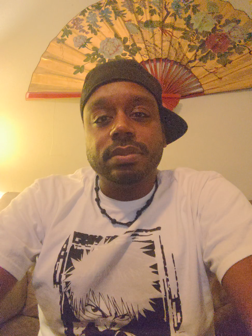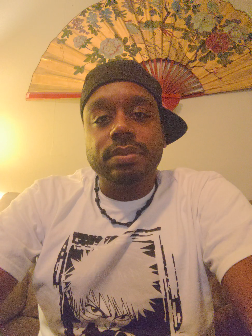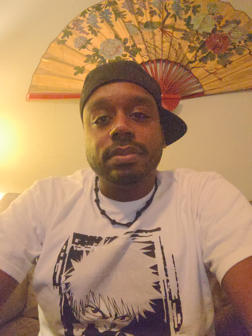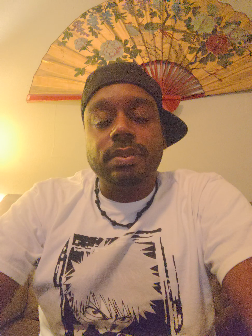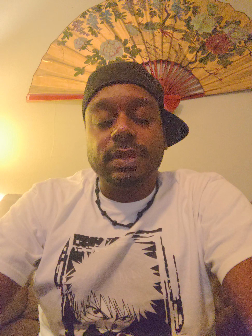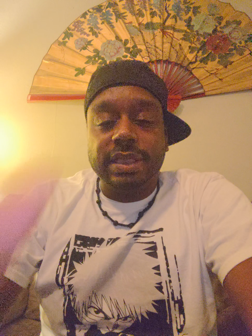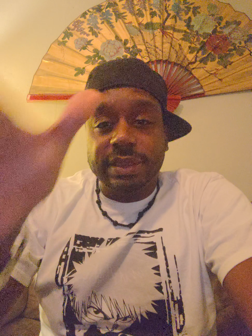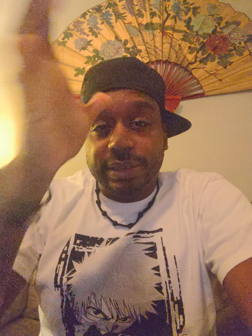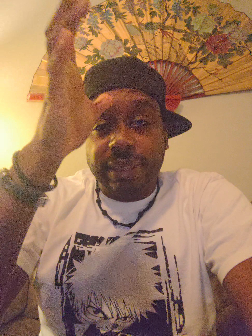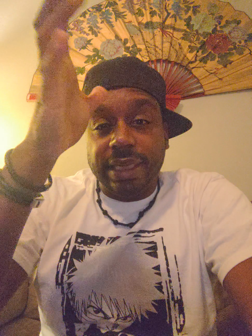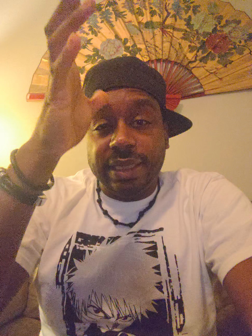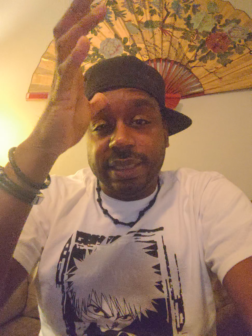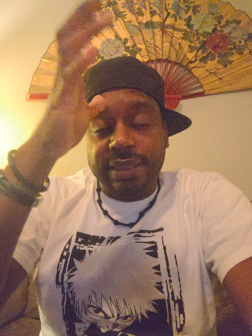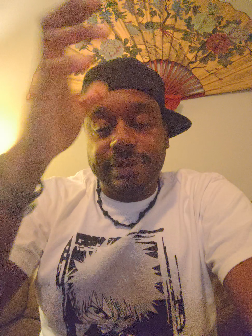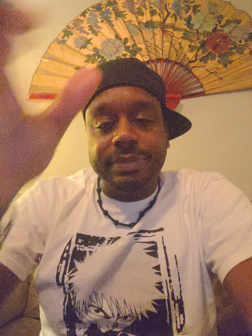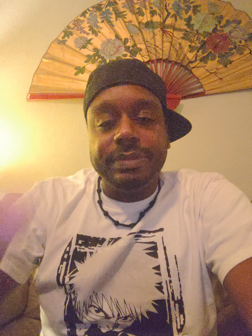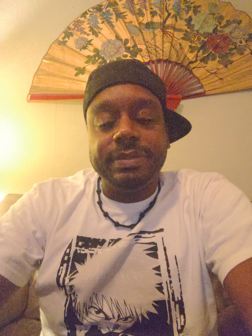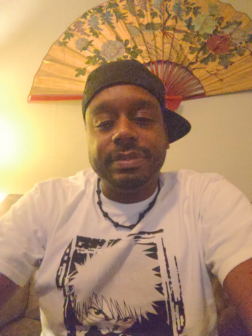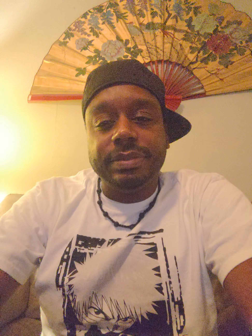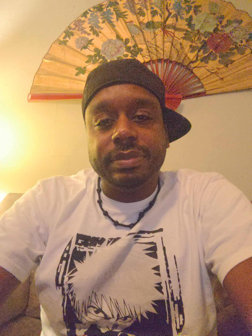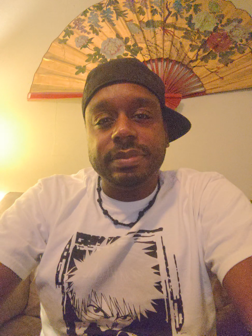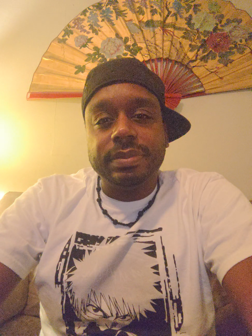dad